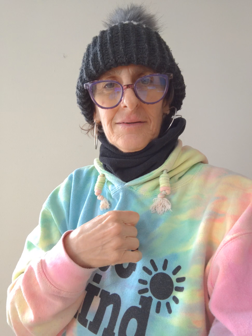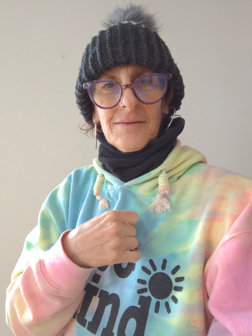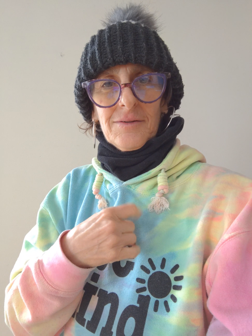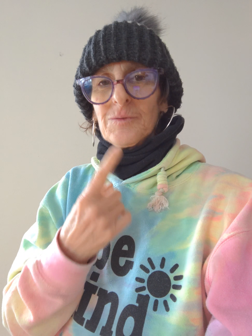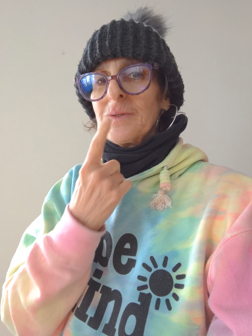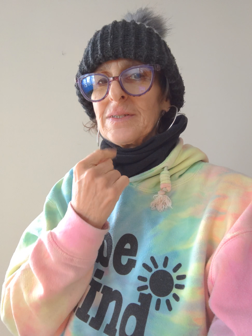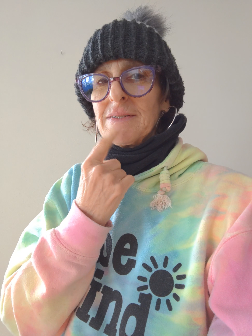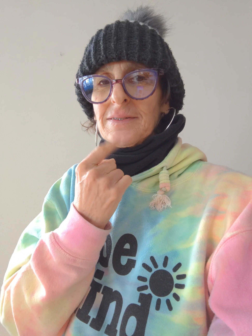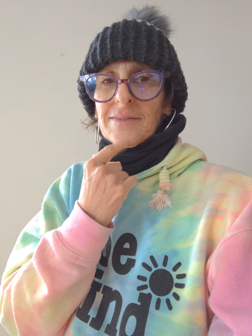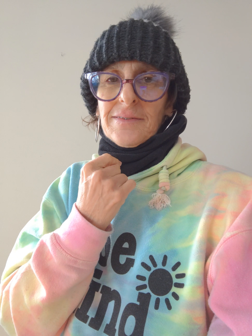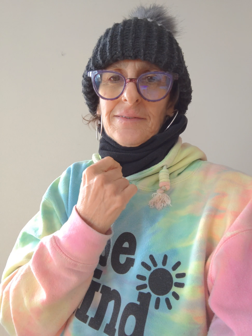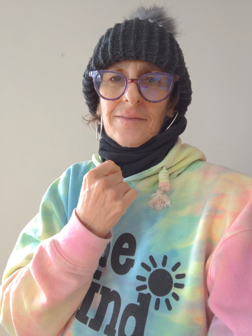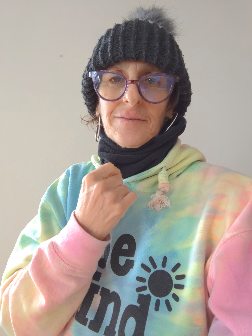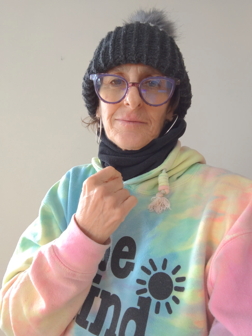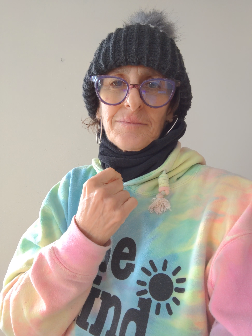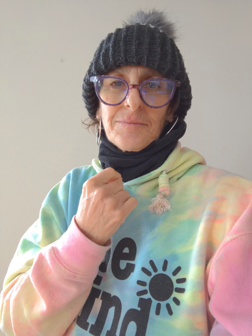red